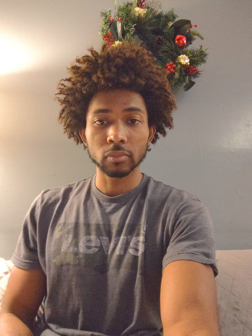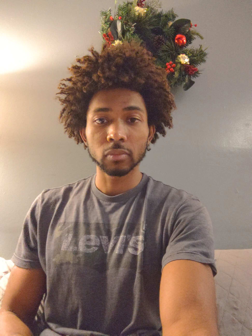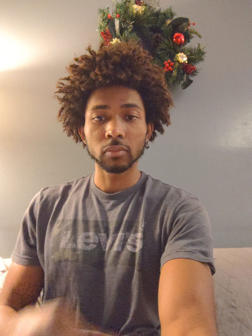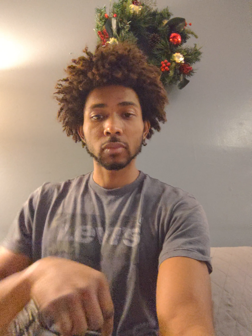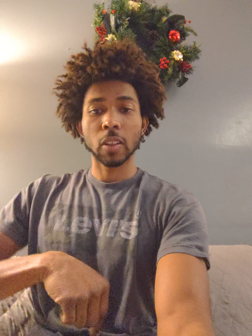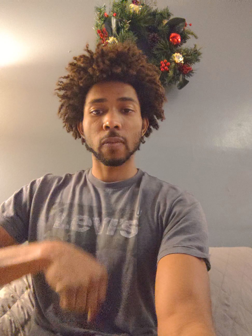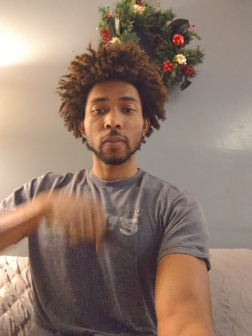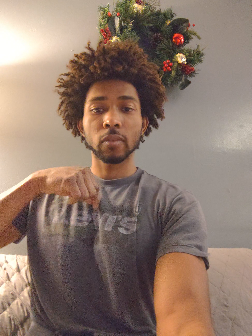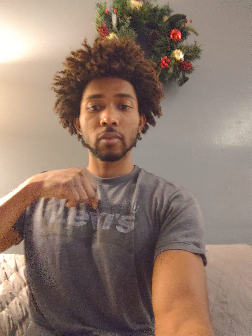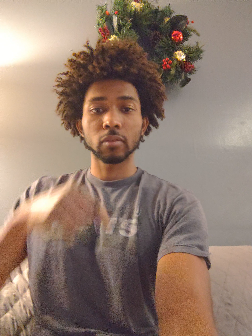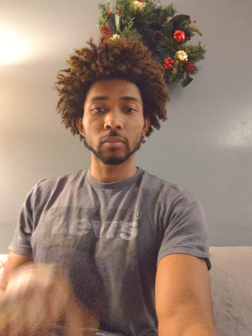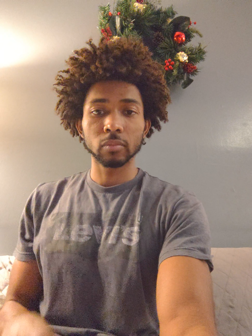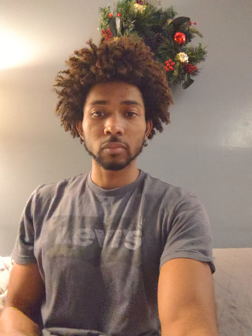zipper